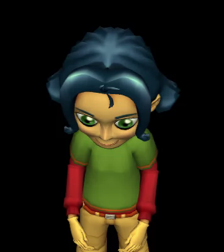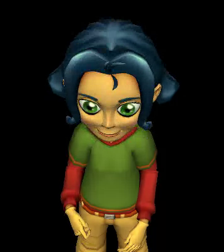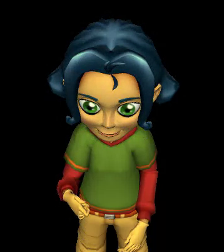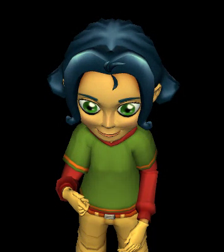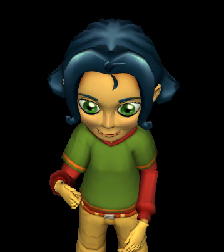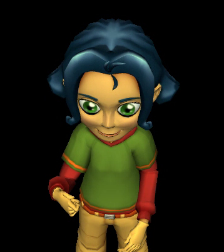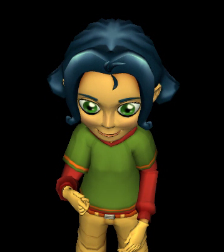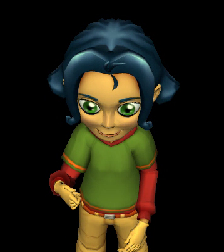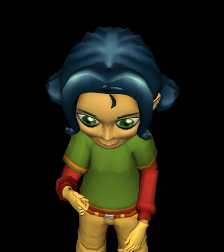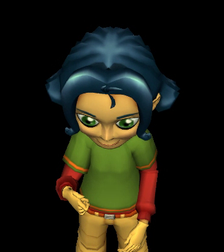مقلاة